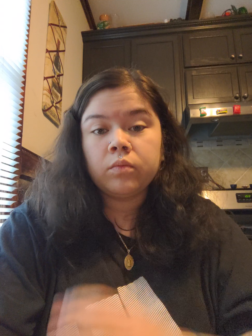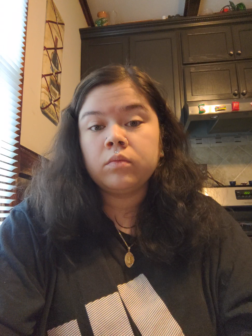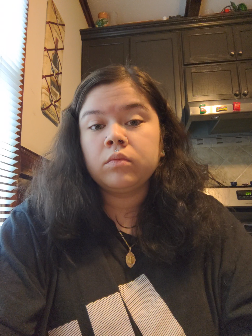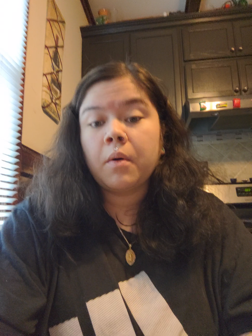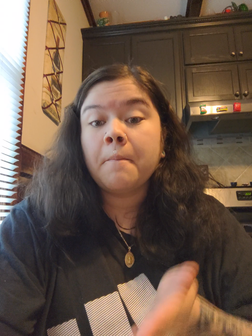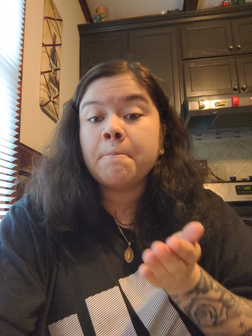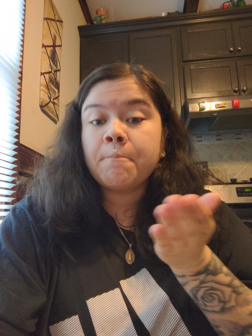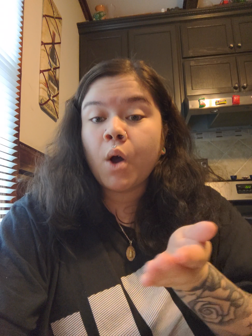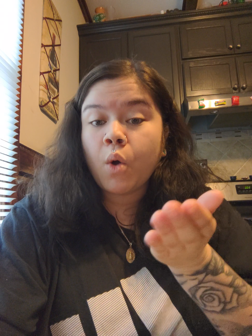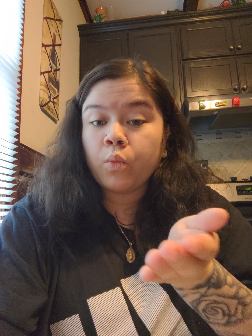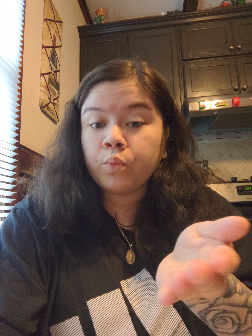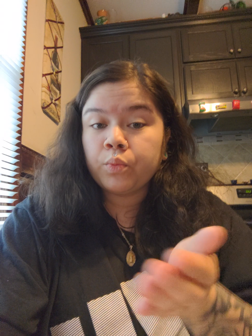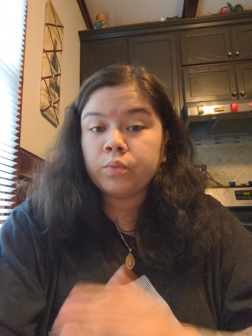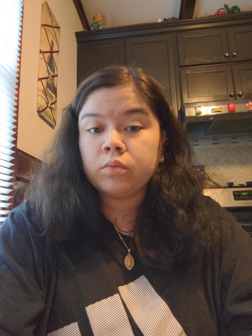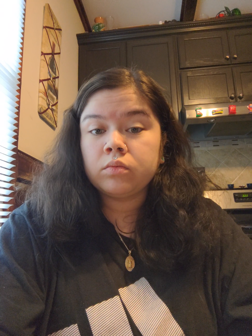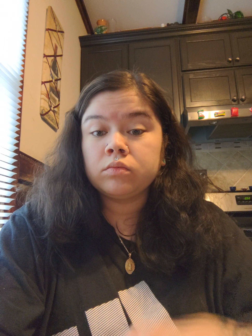boat